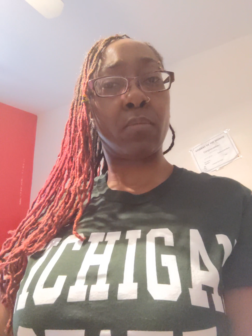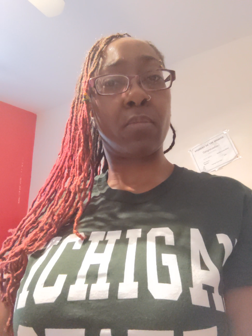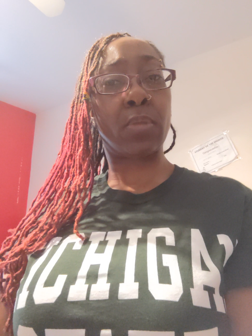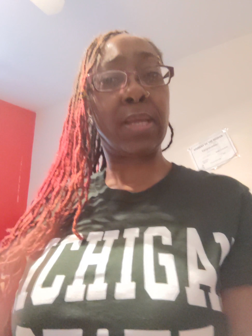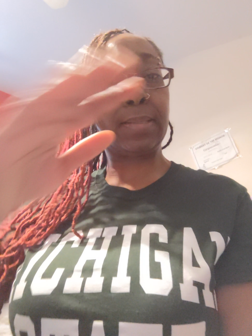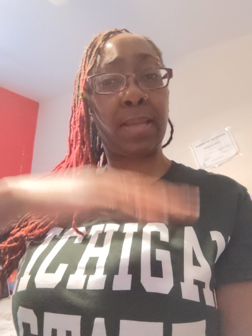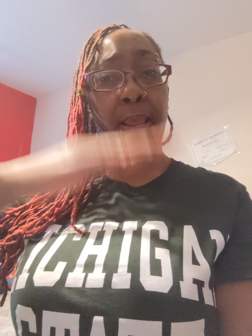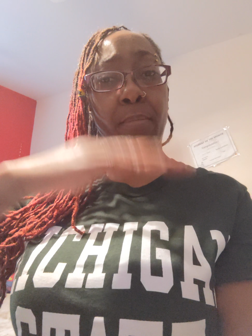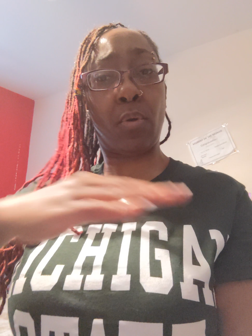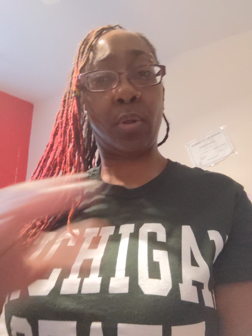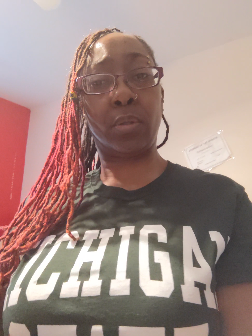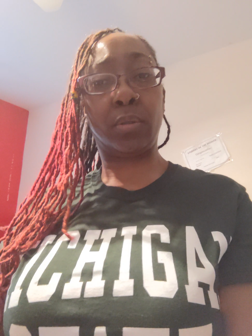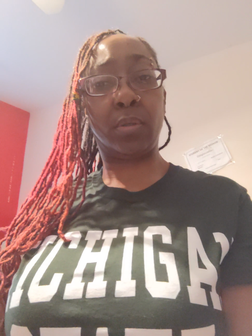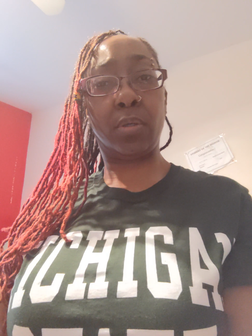table